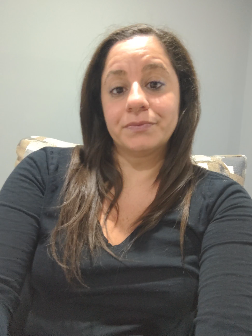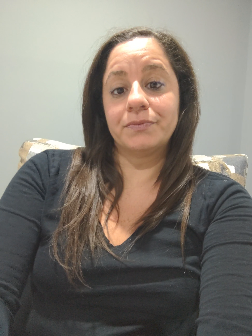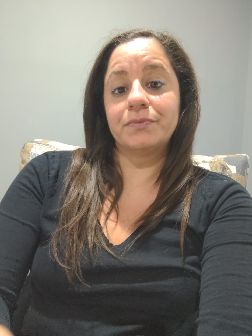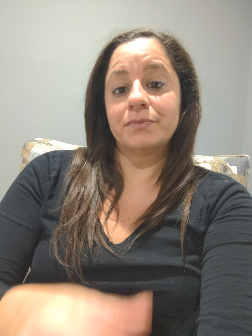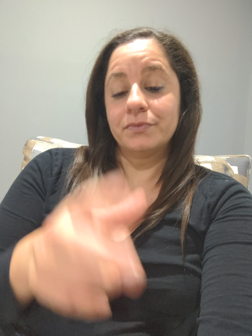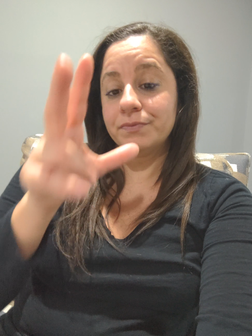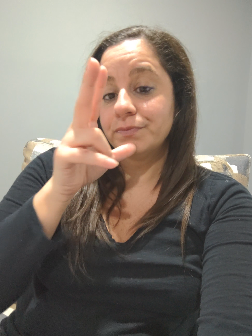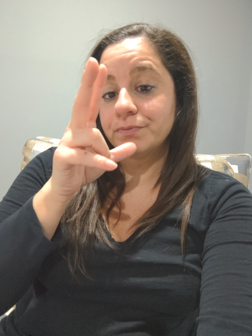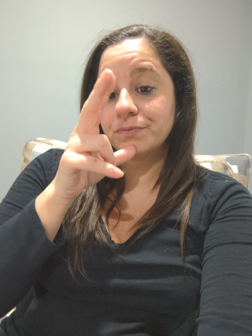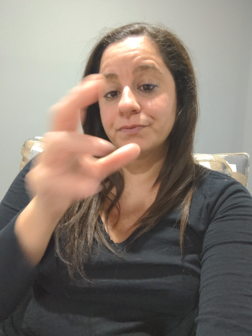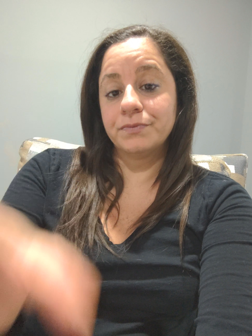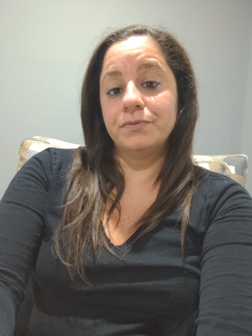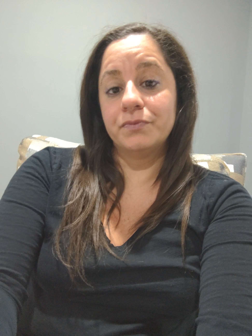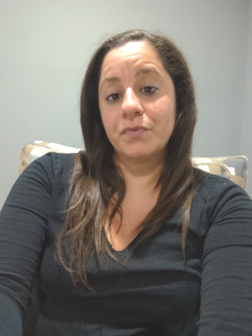hen